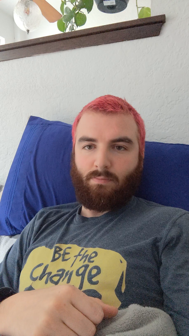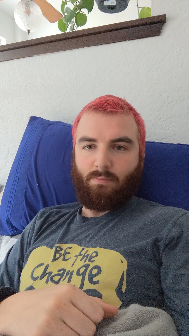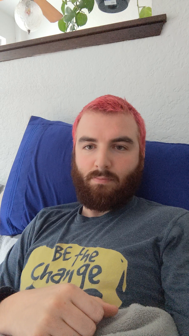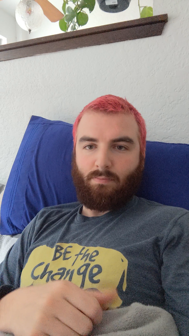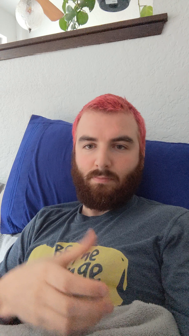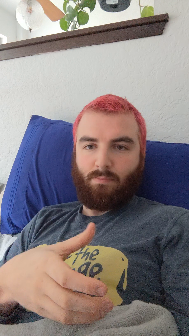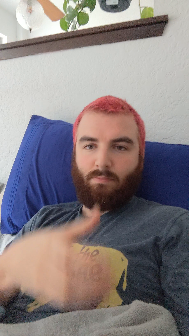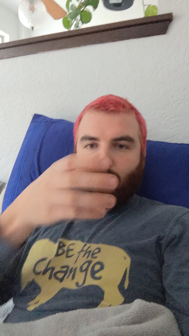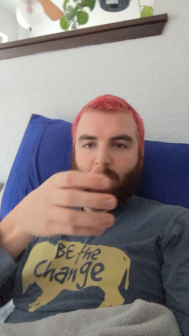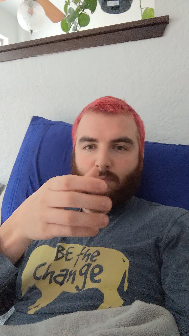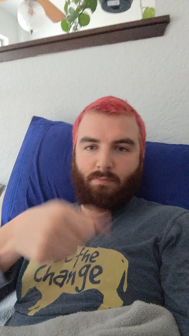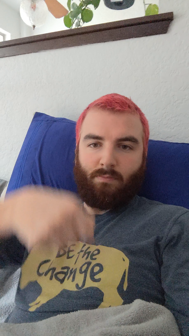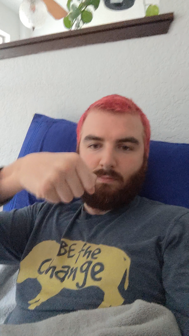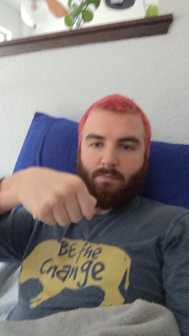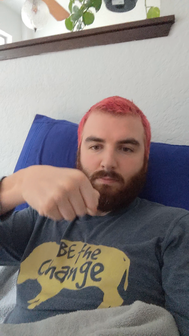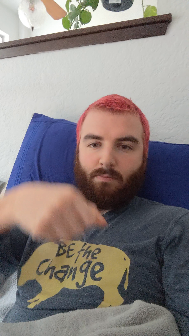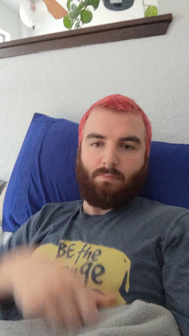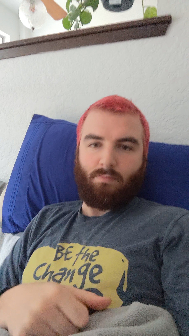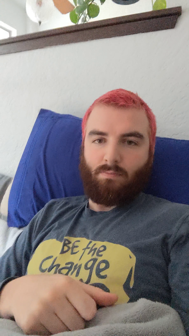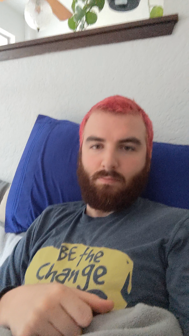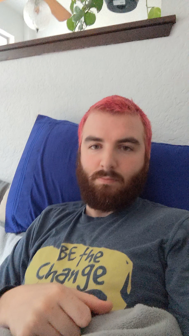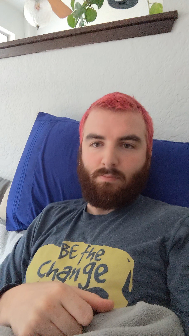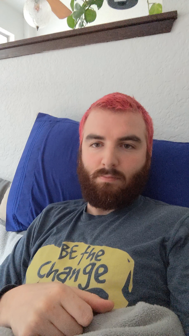bucket